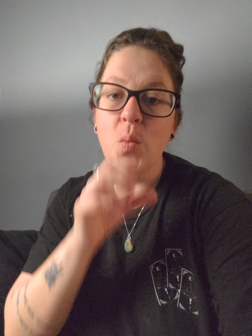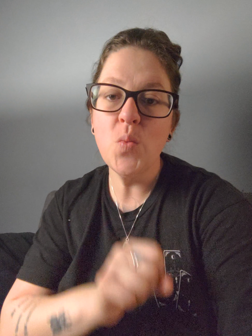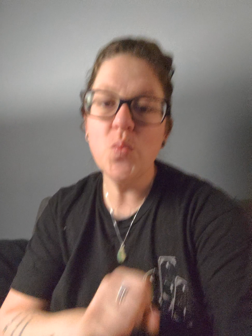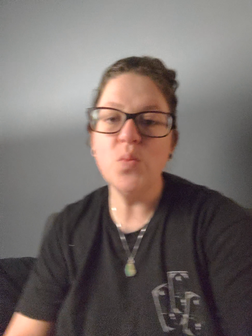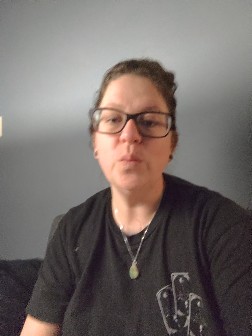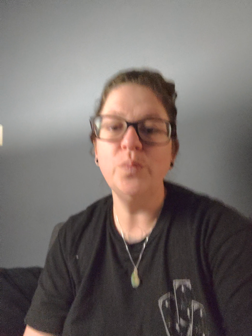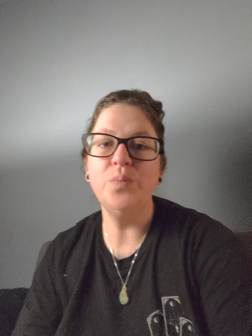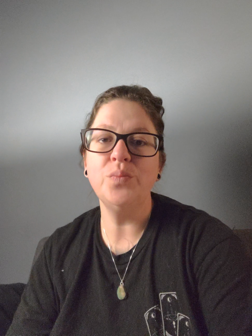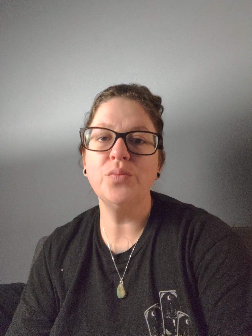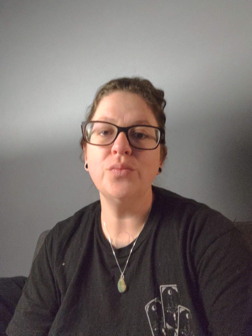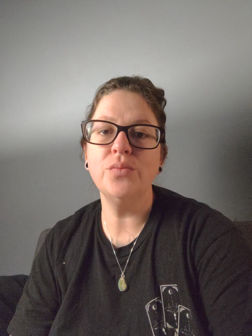old